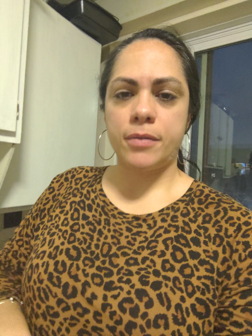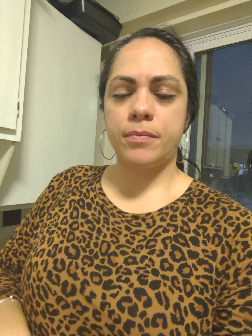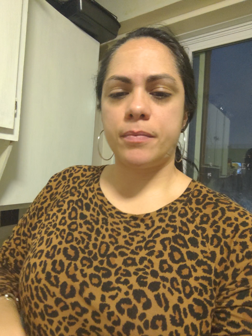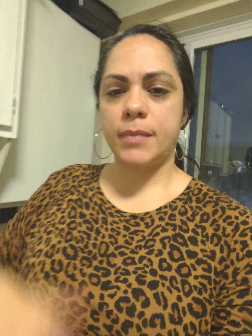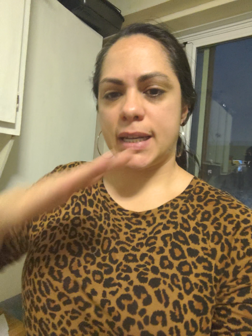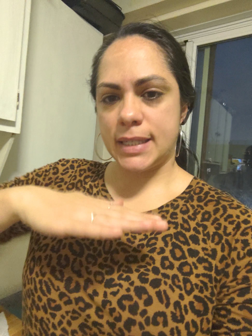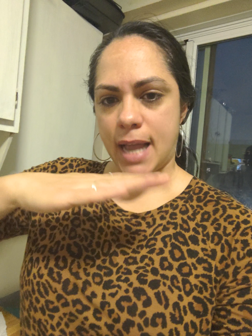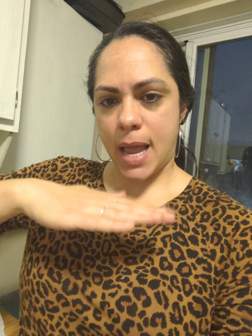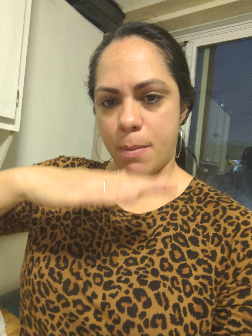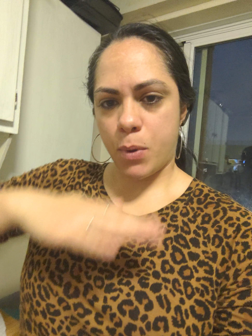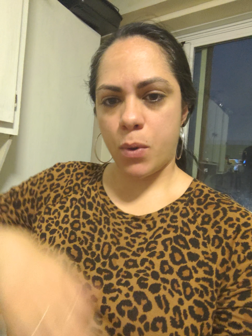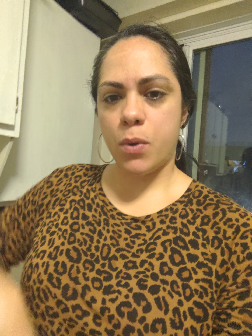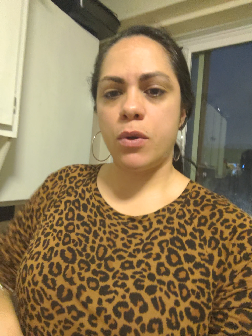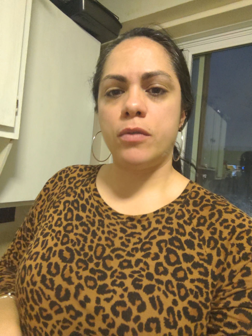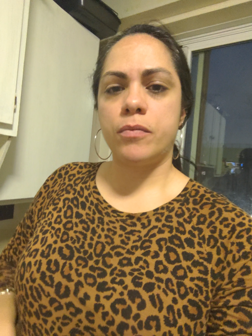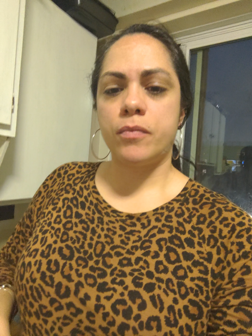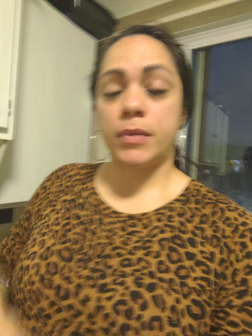table